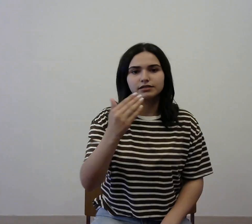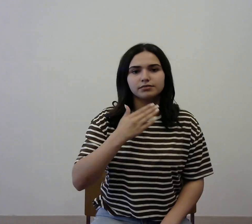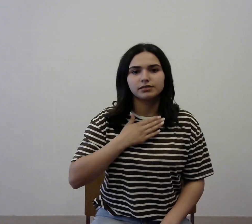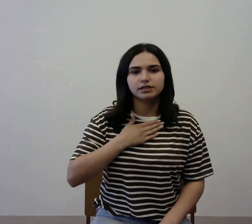mən